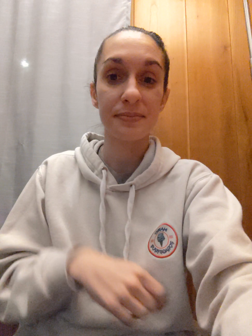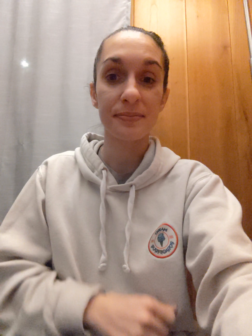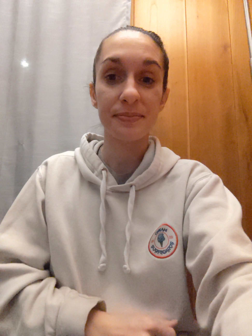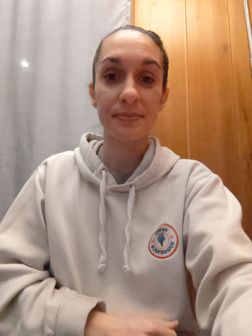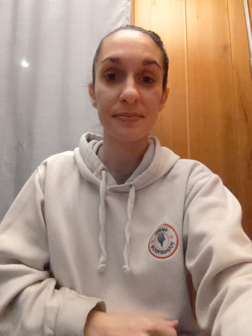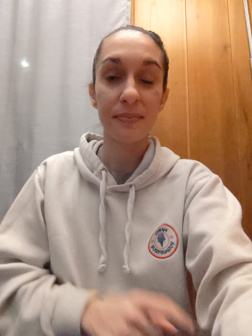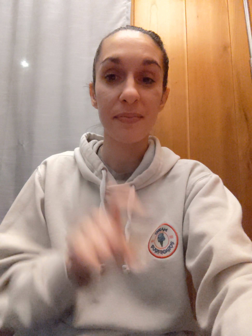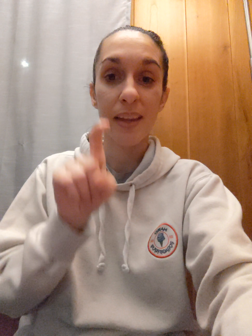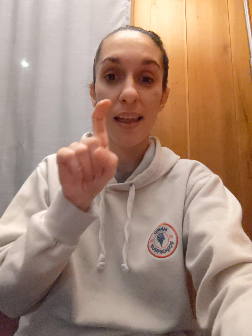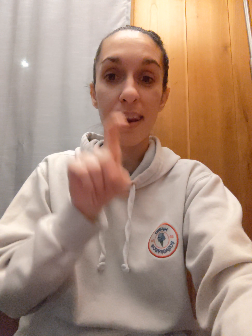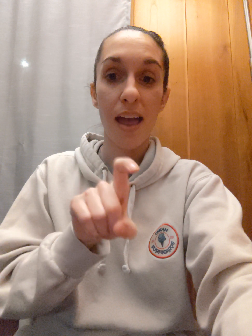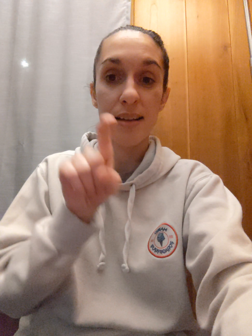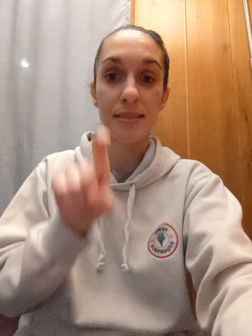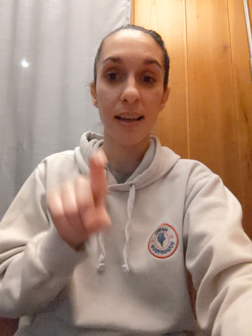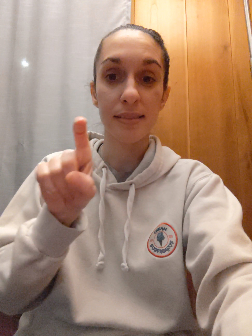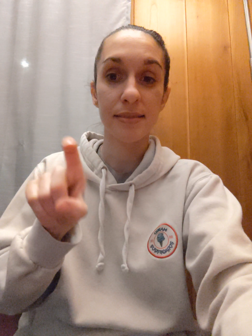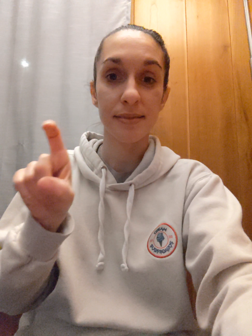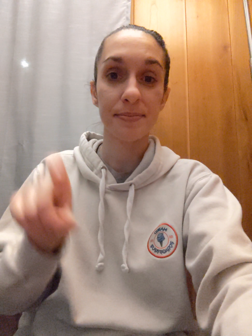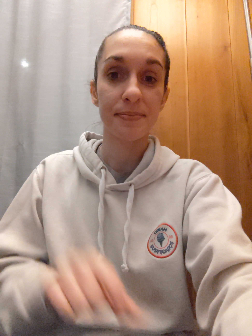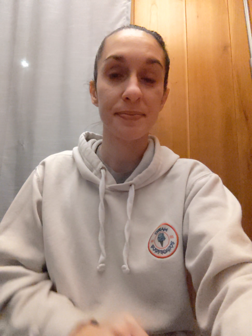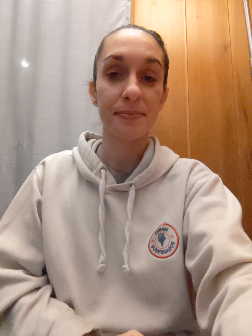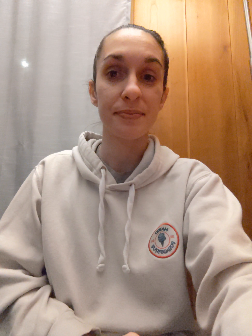closet